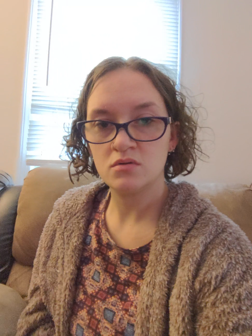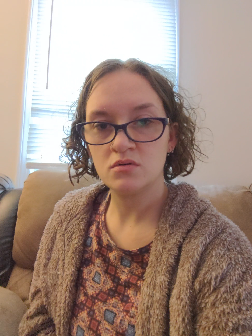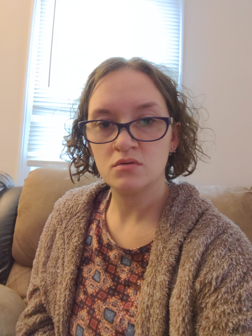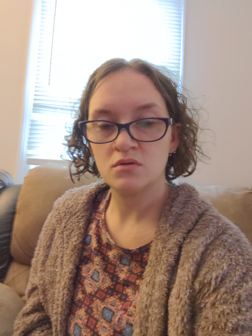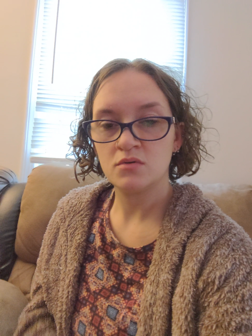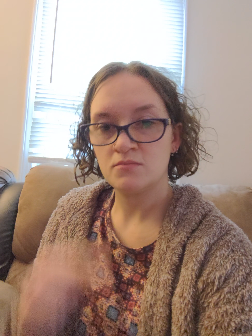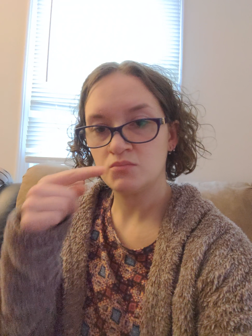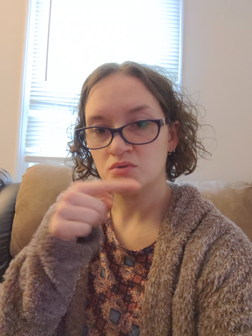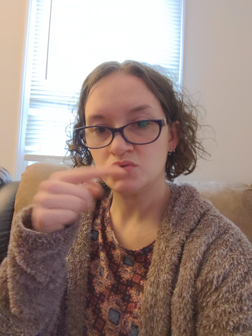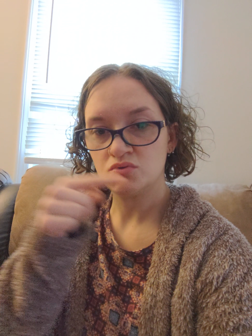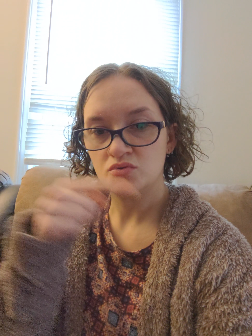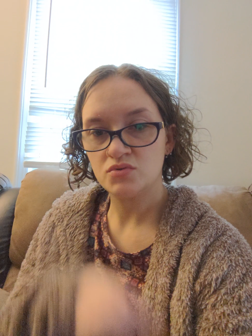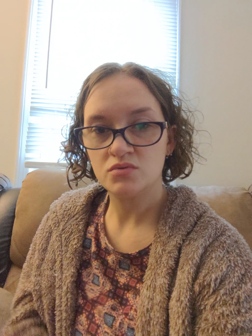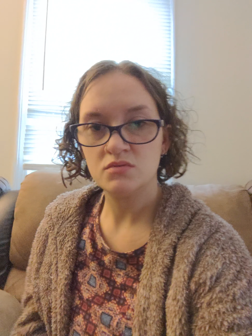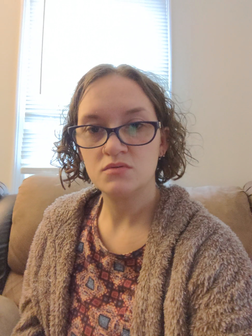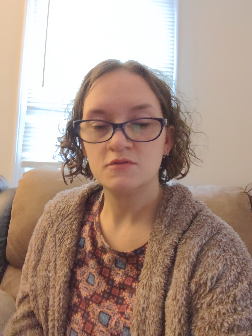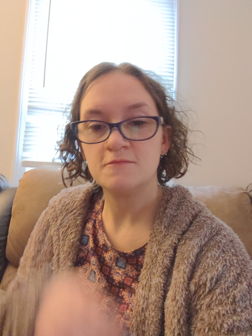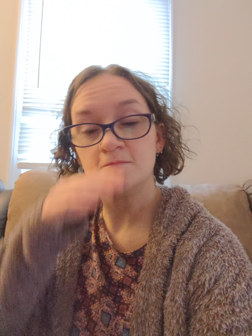toothbrush